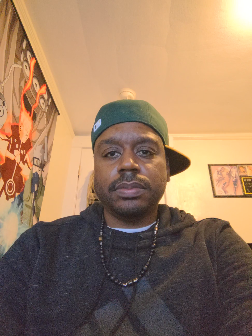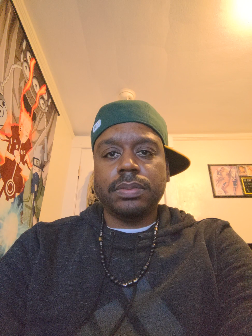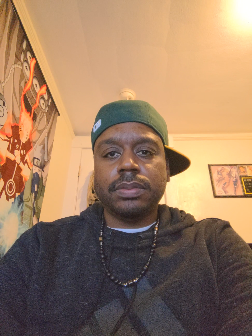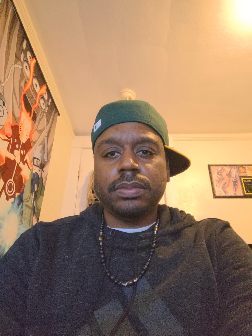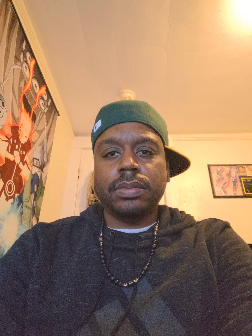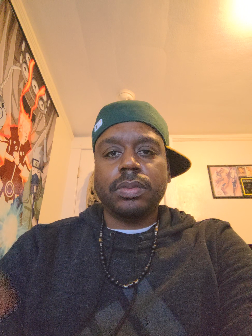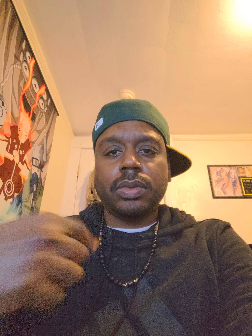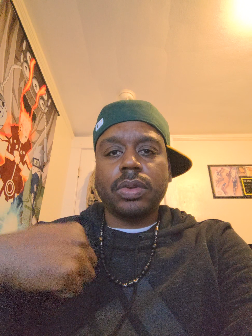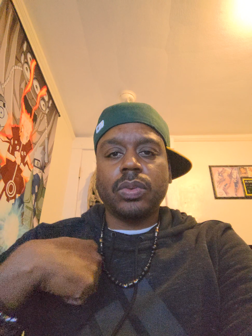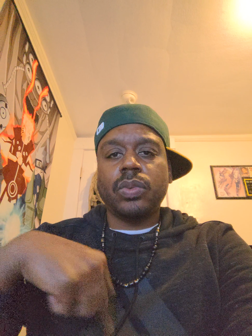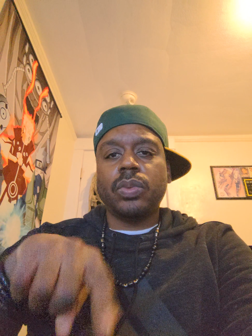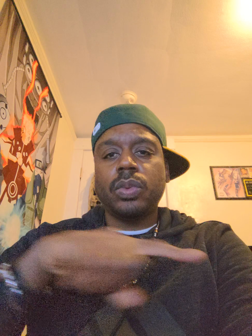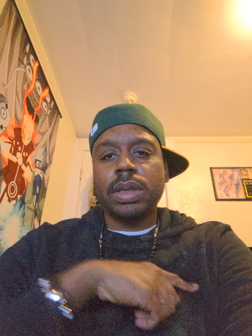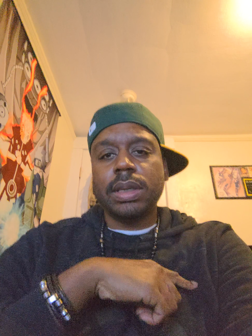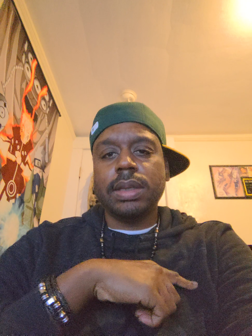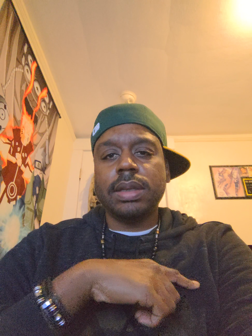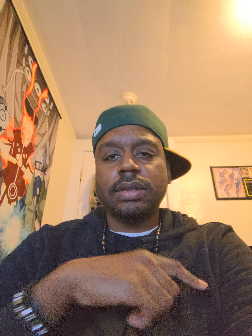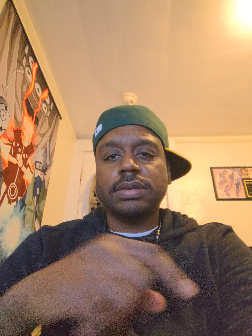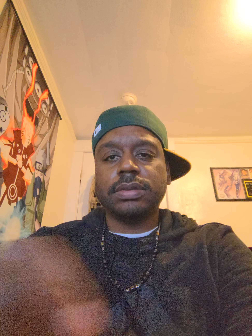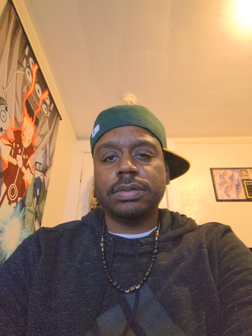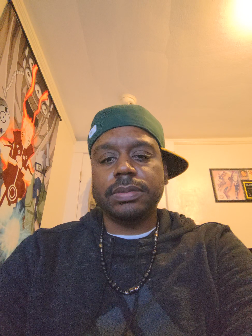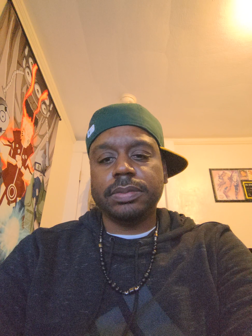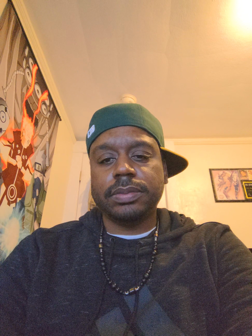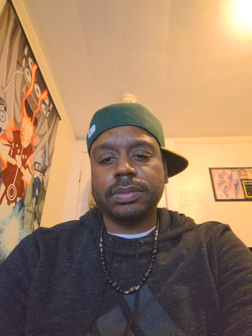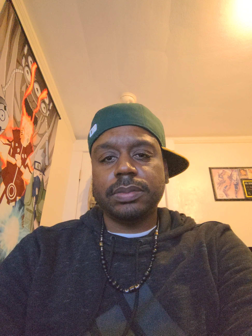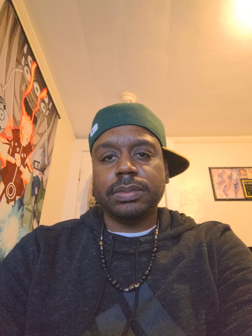we